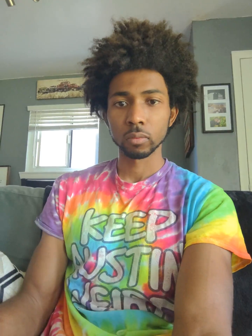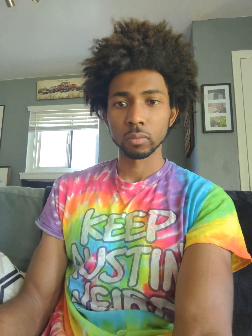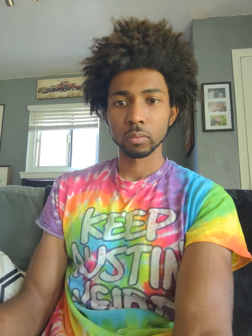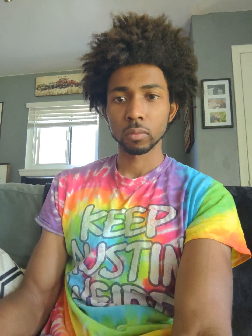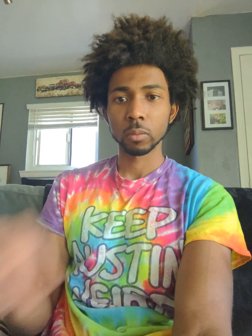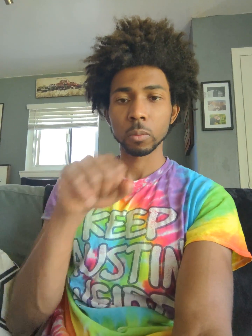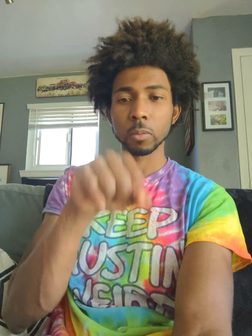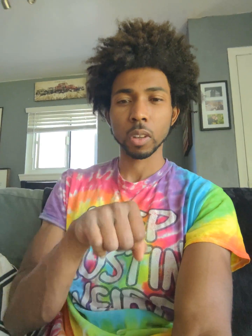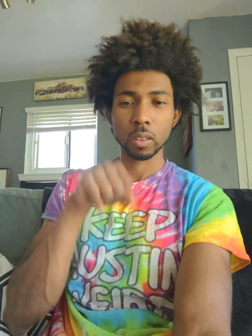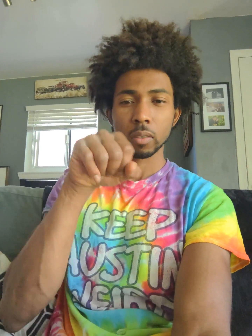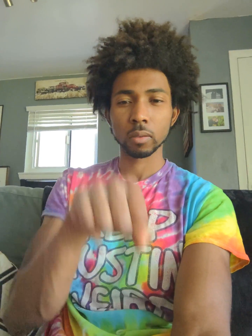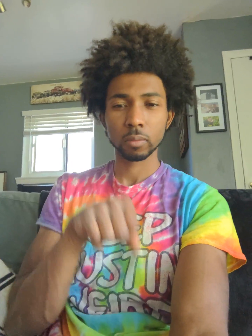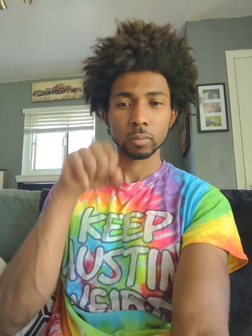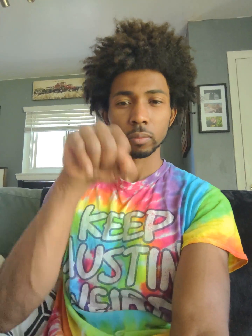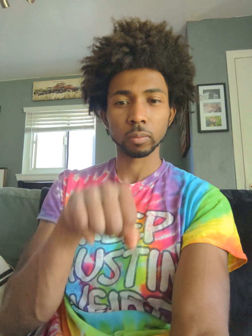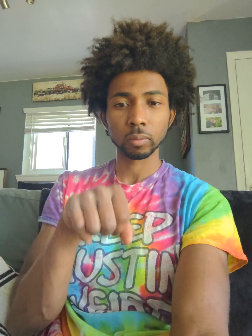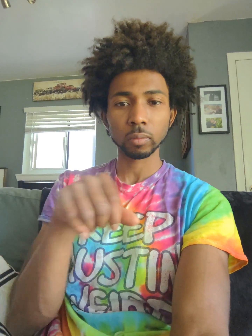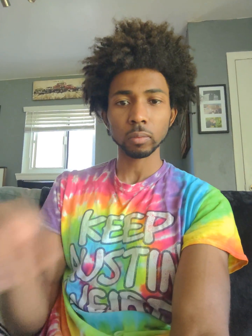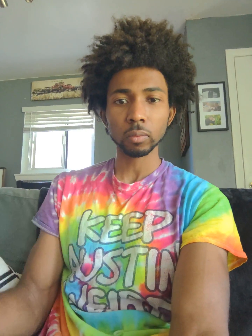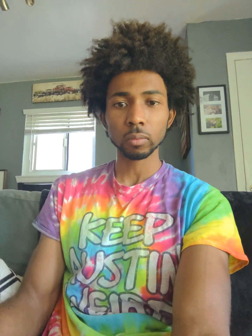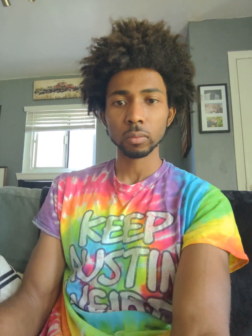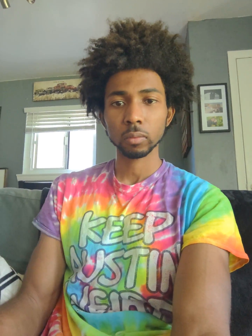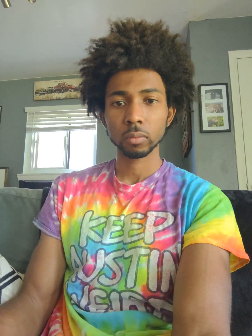bicycle